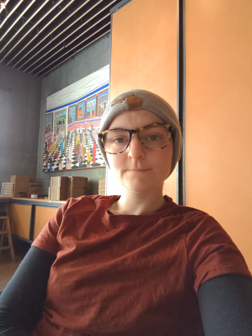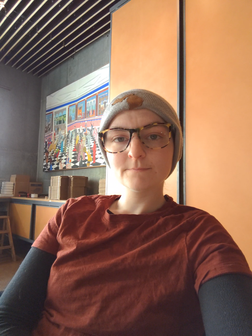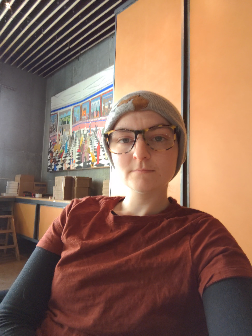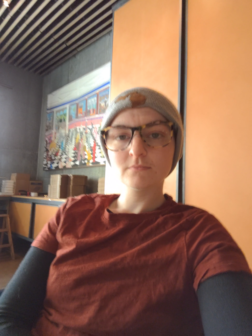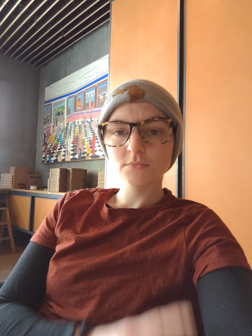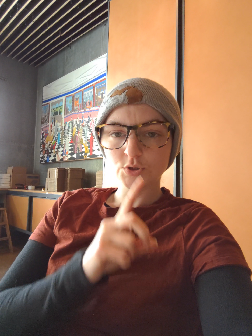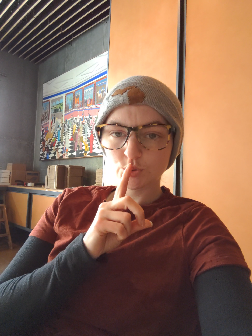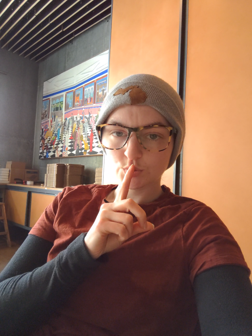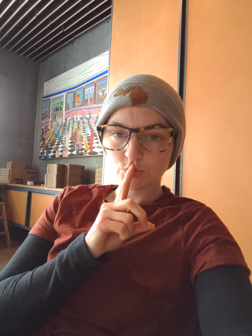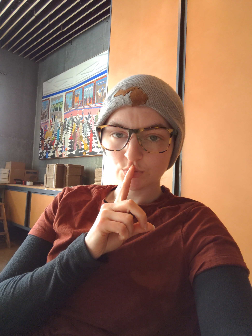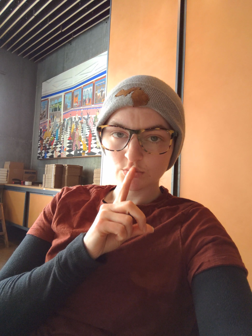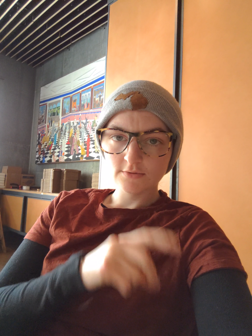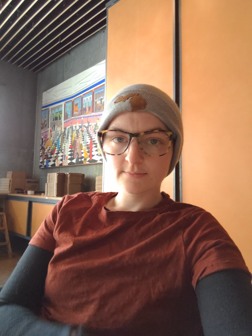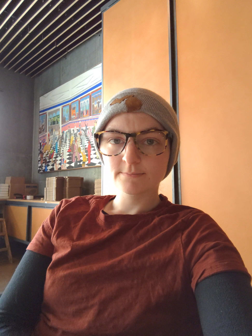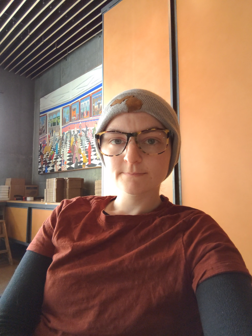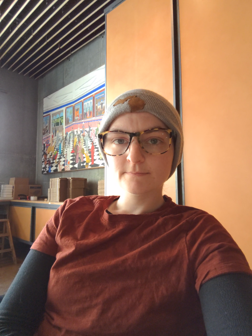shhh